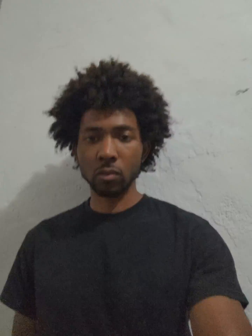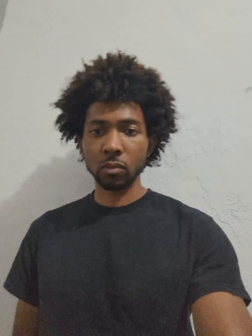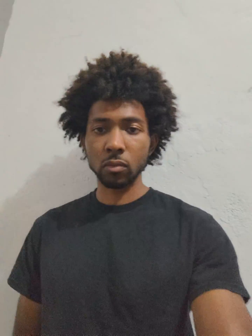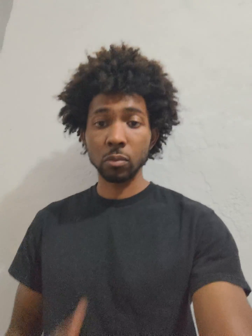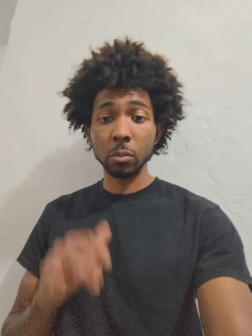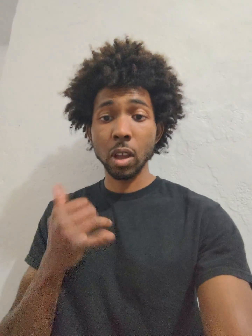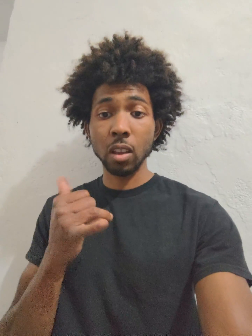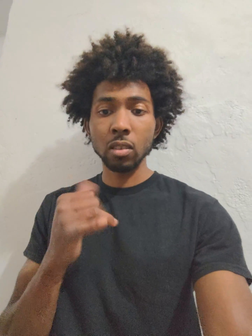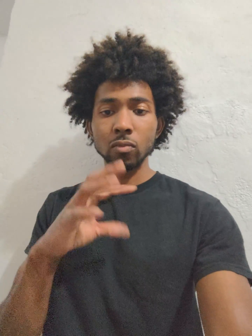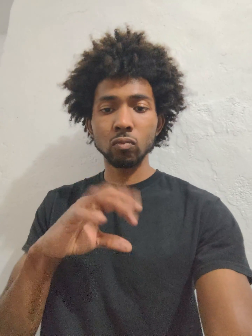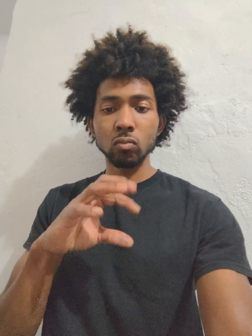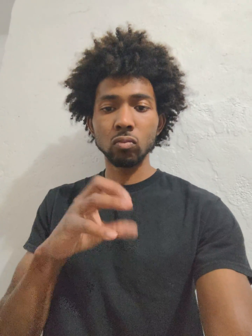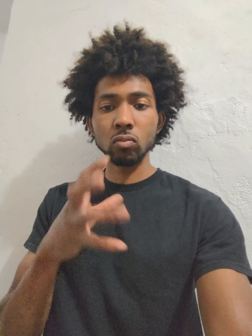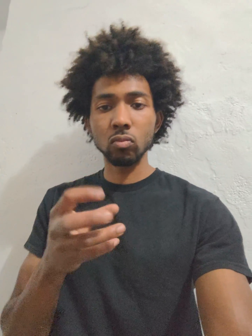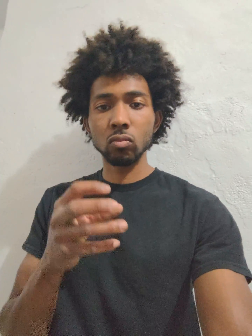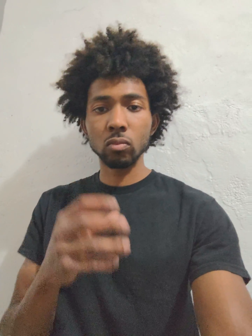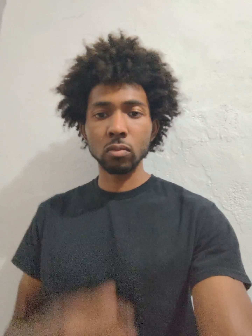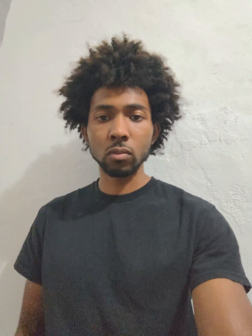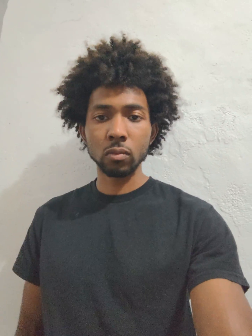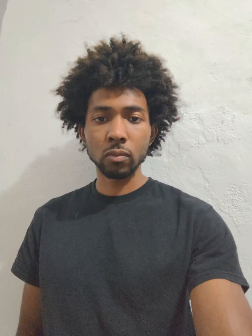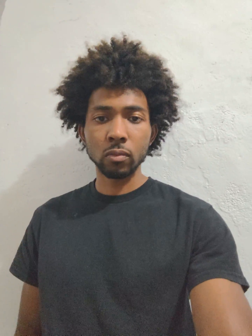play dough